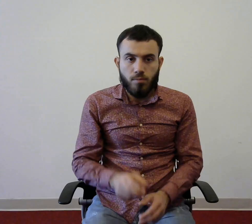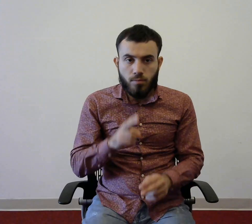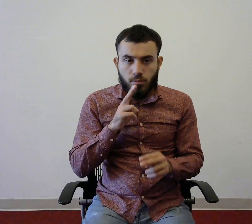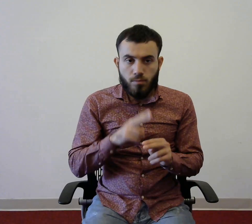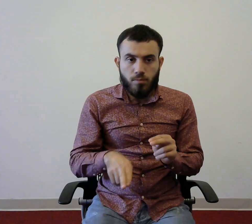itmiş